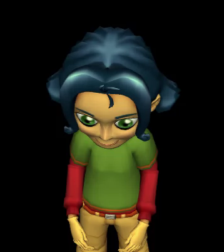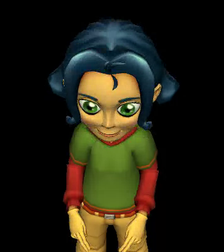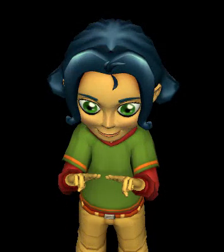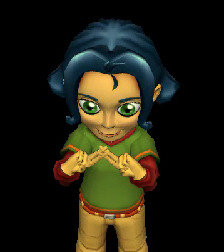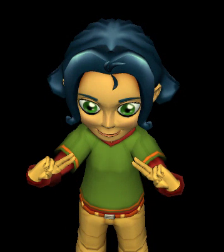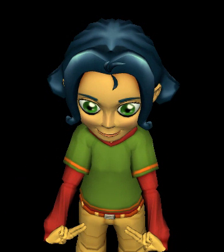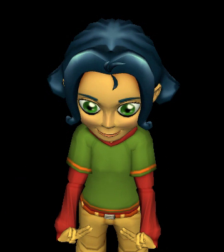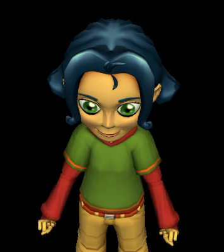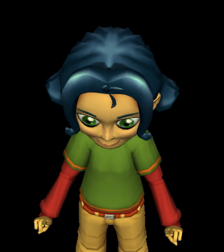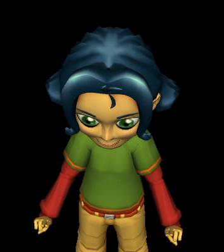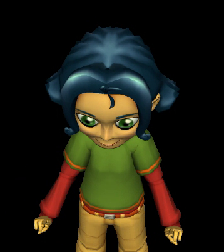دولي